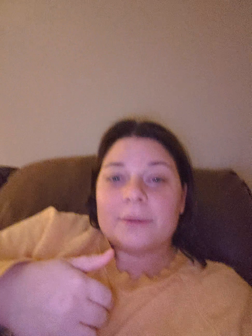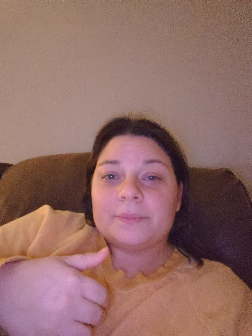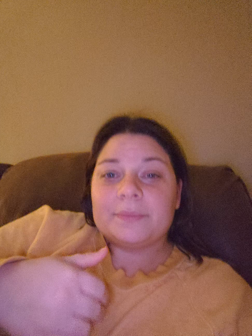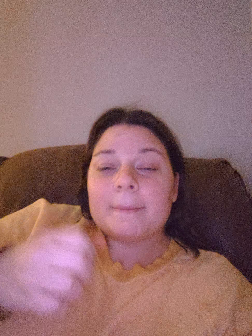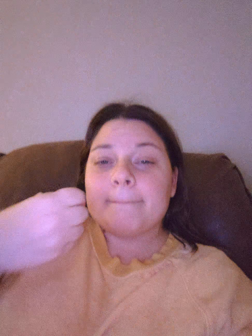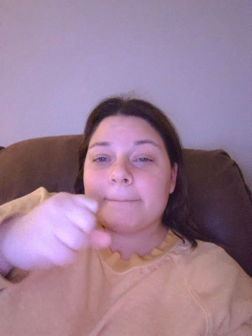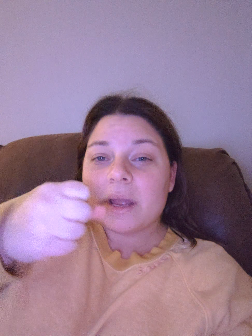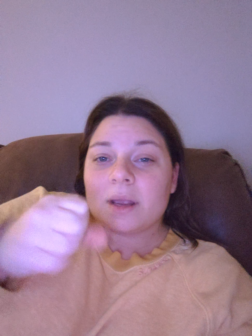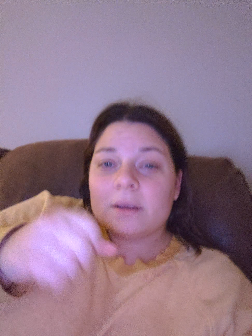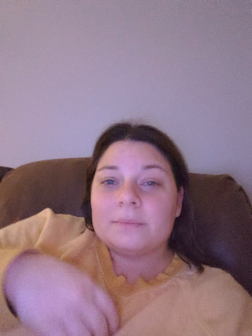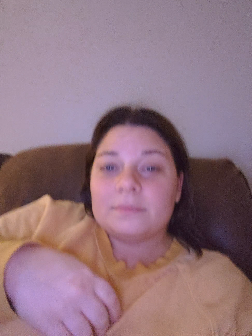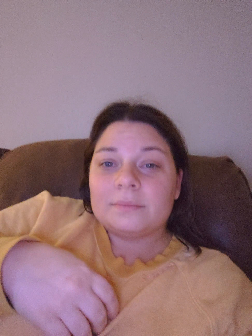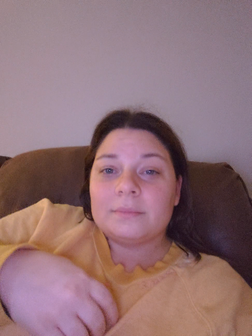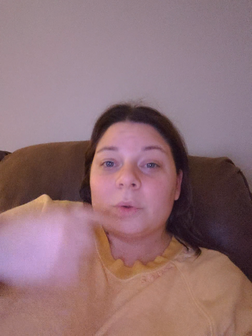make